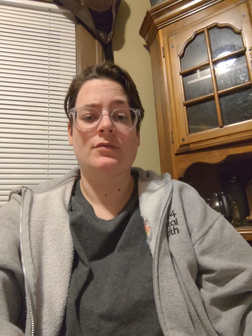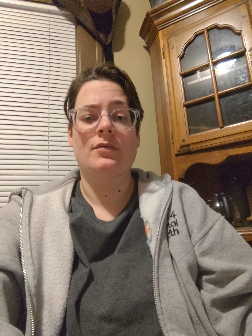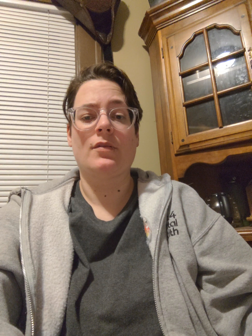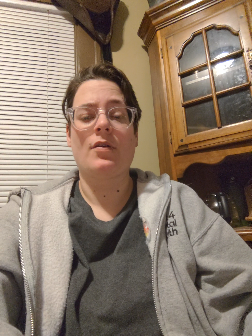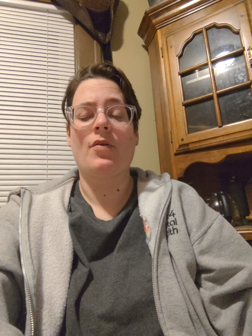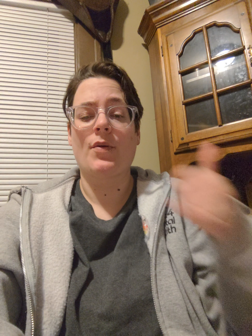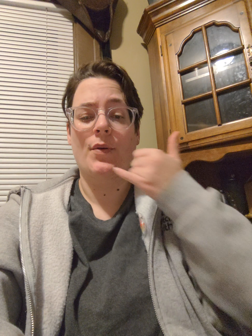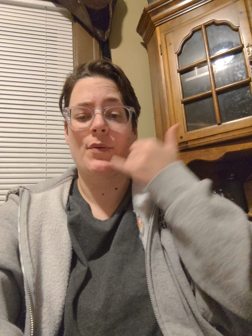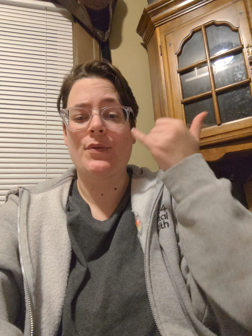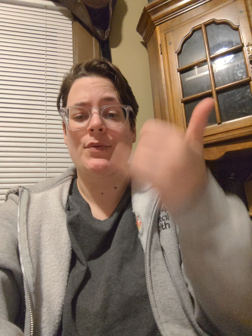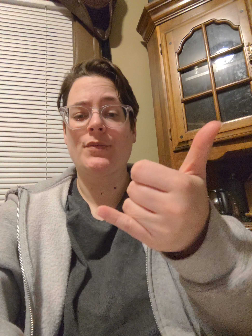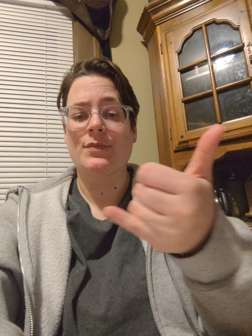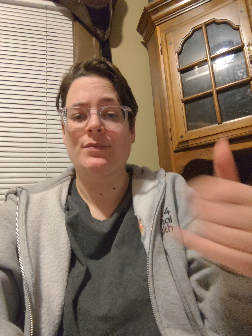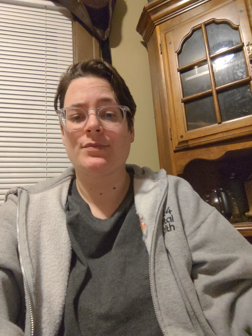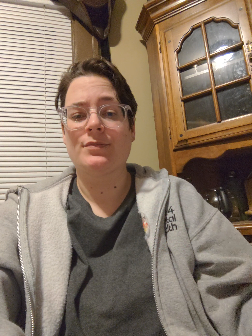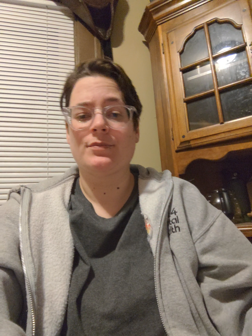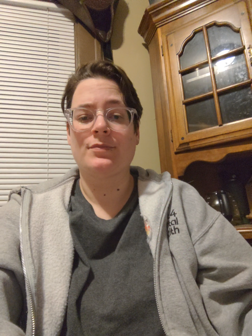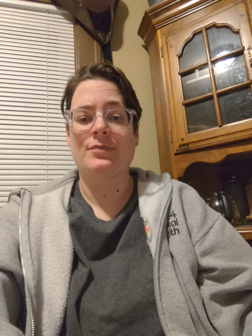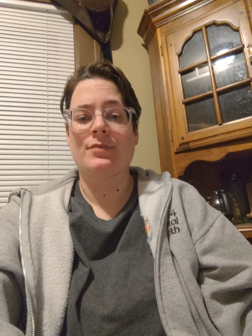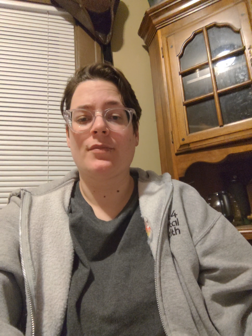call on the phone